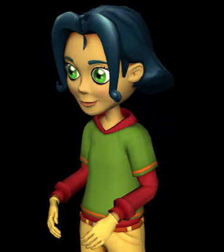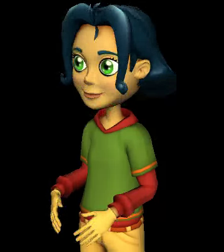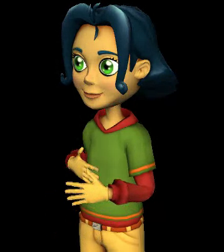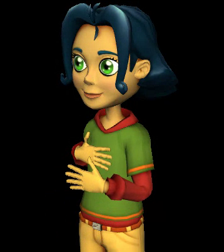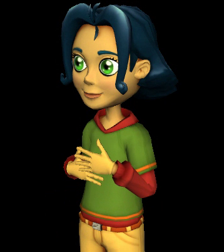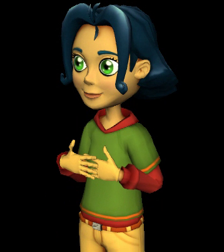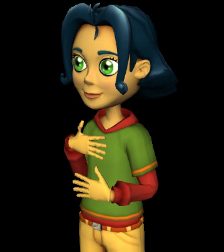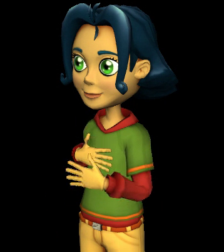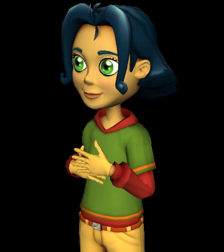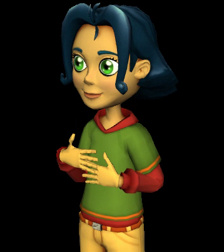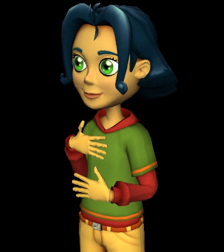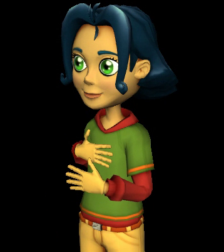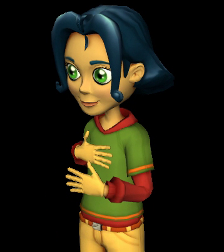متعب